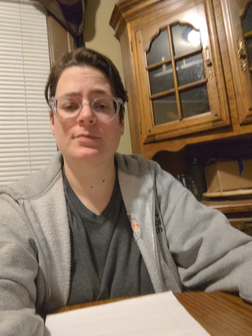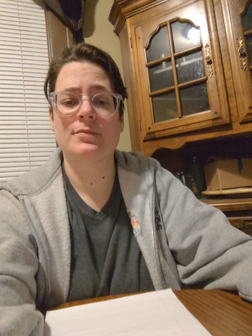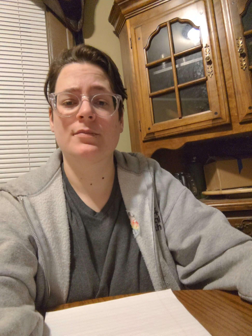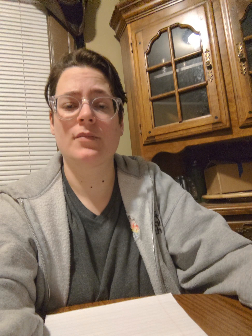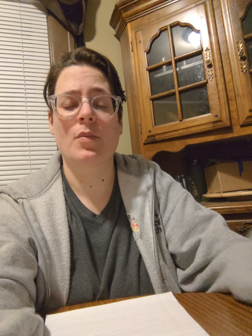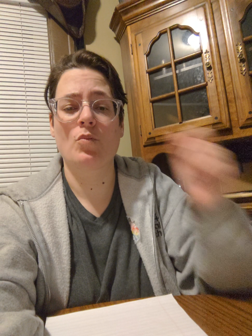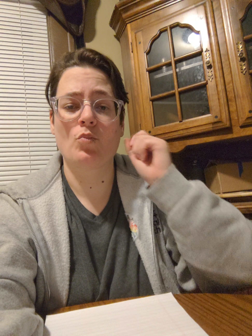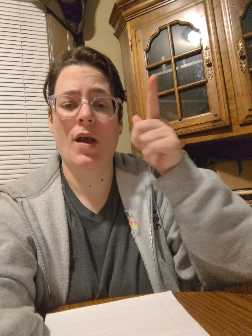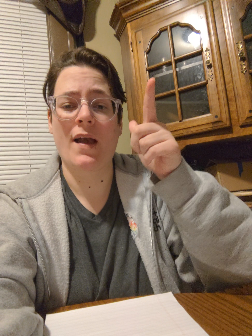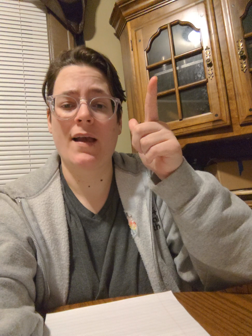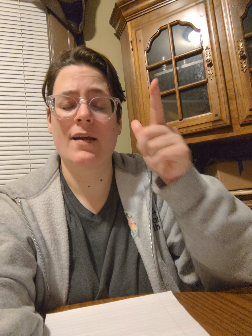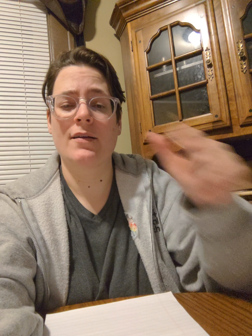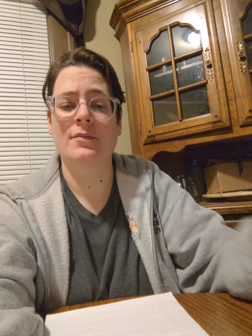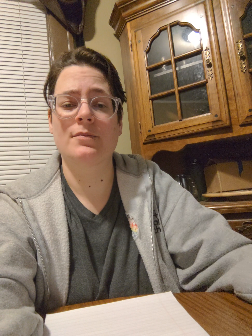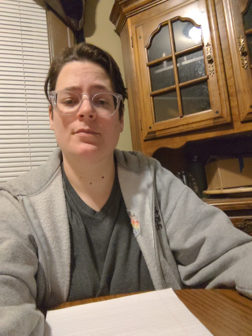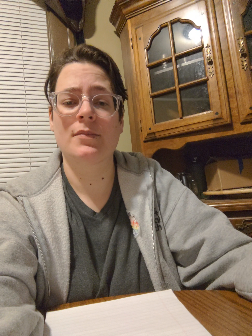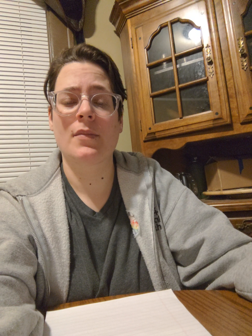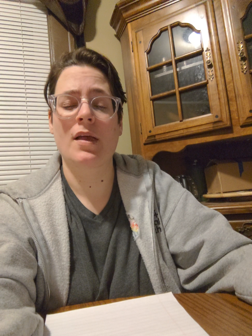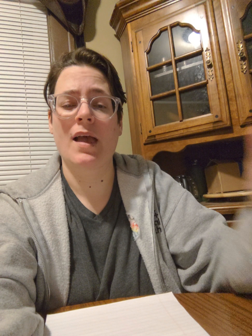wake